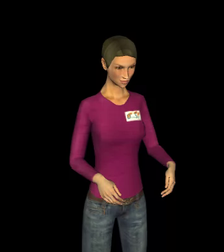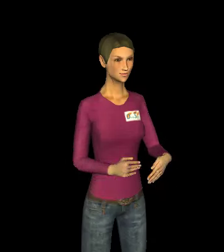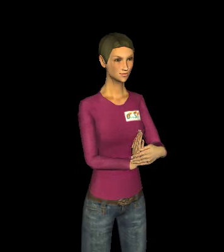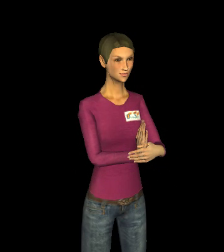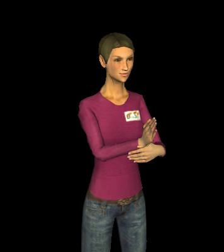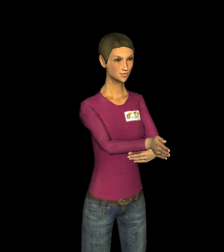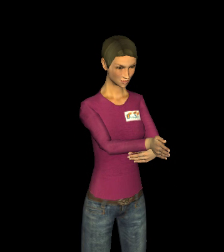مدخل